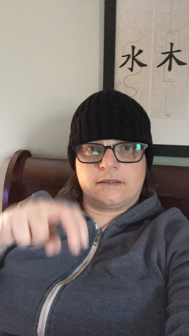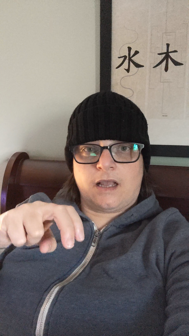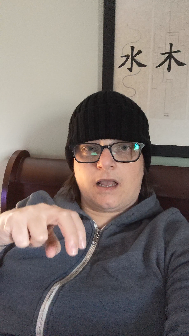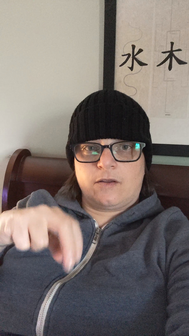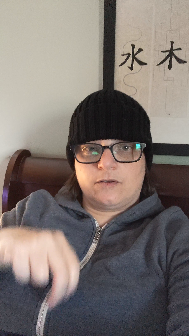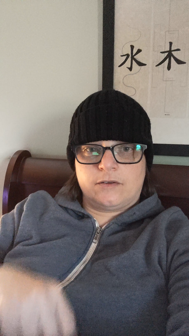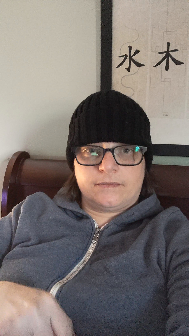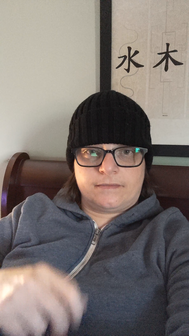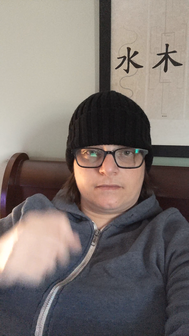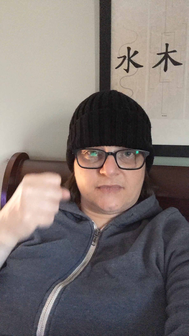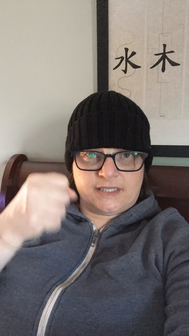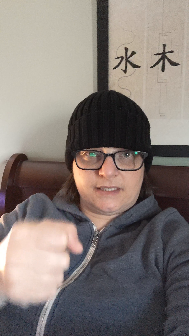hit